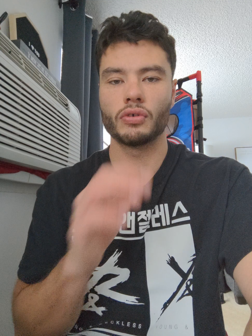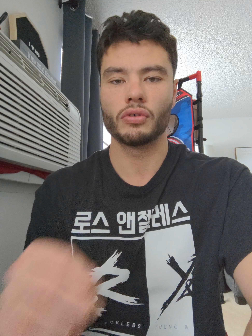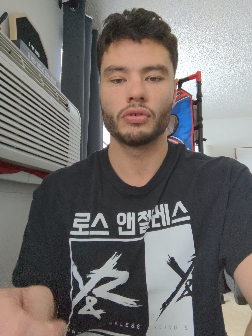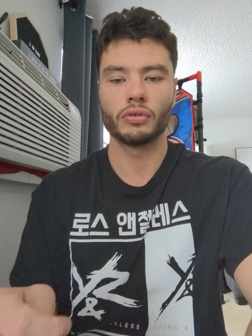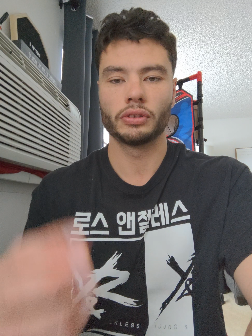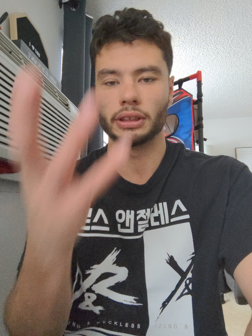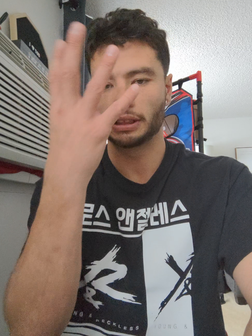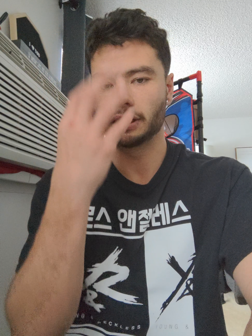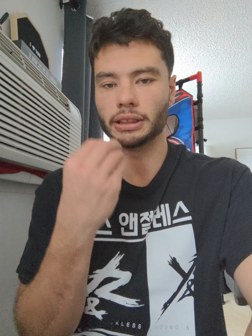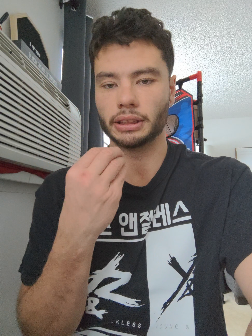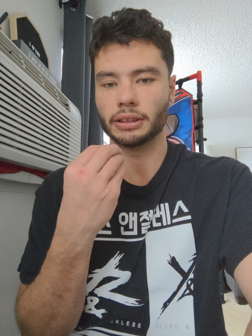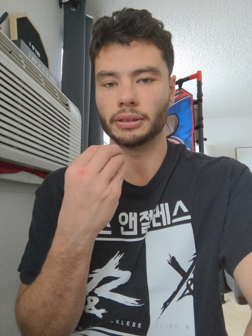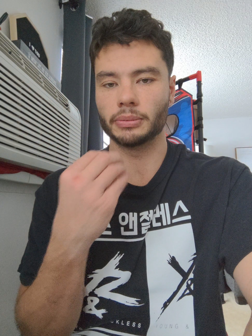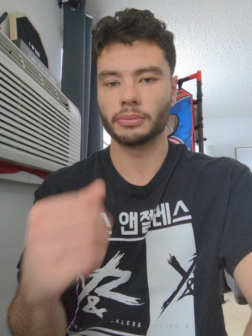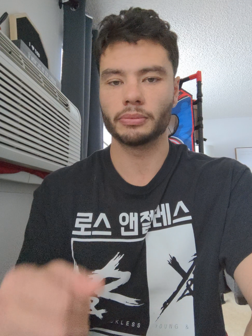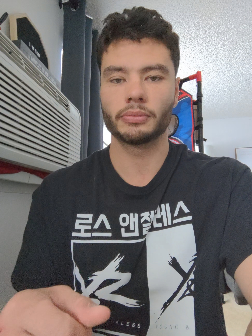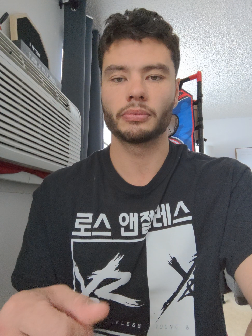sleep